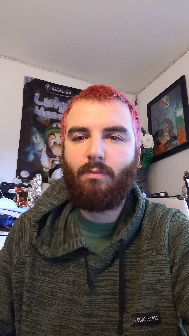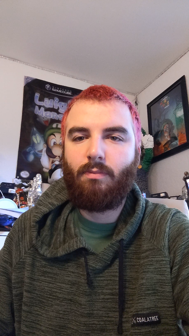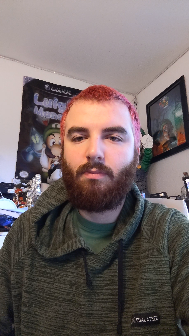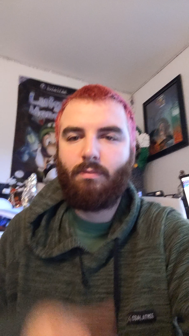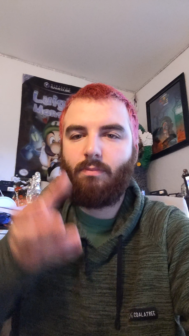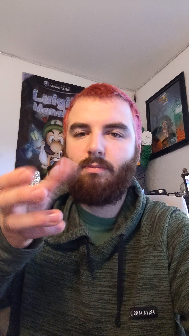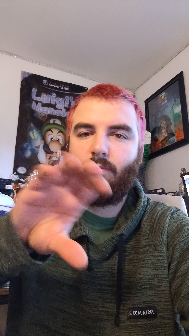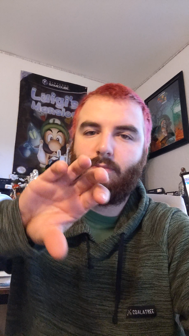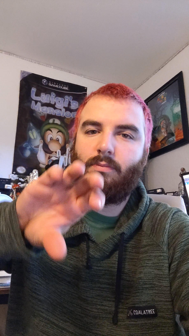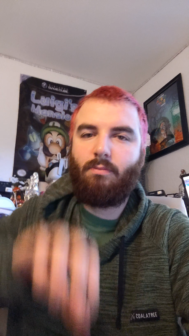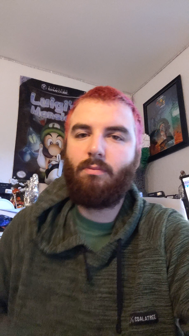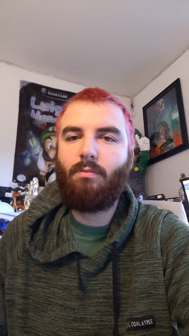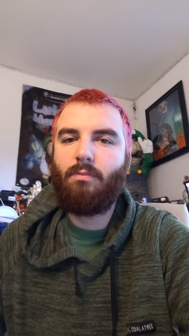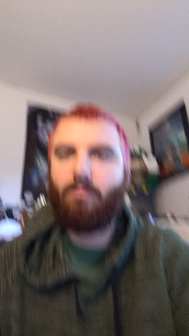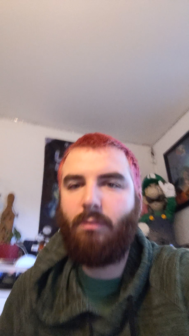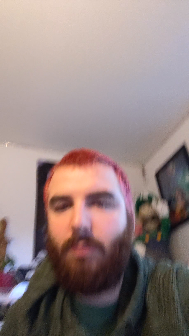dump